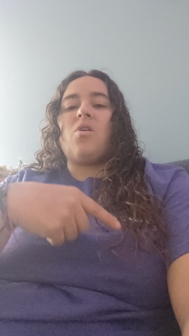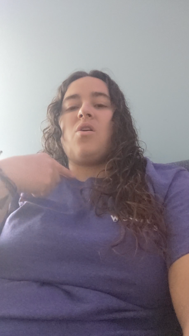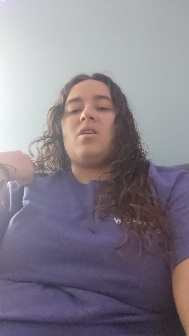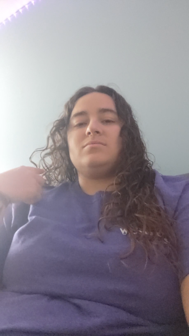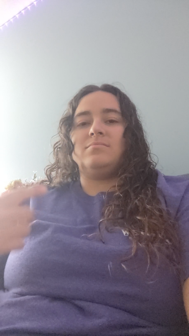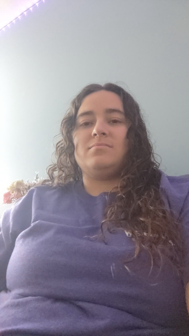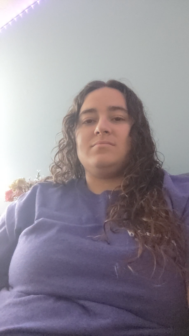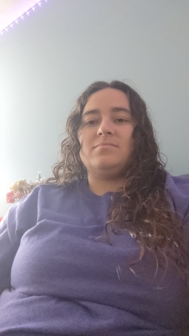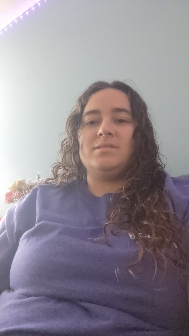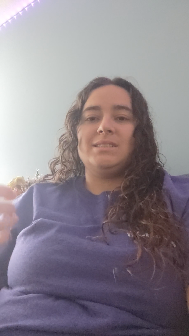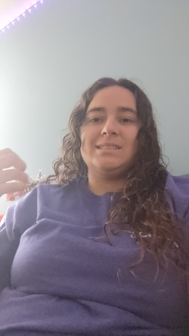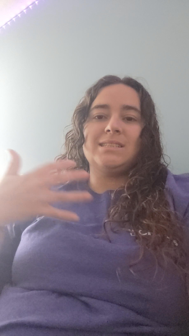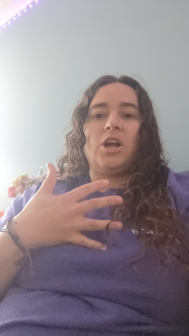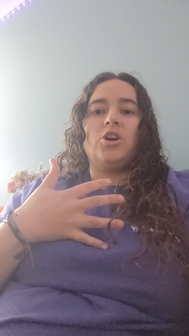scared